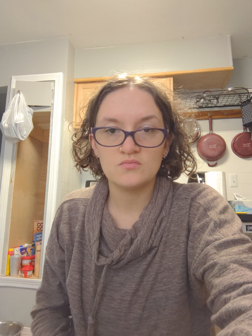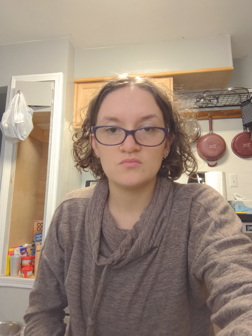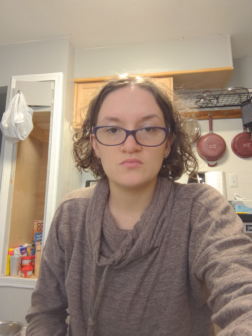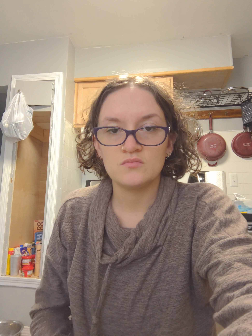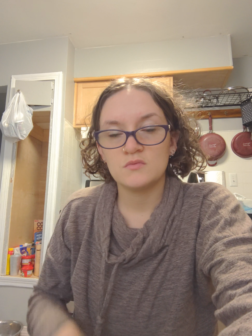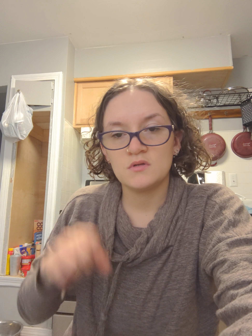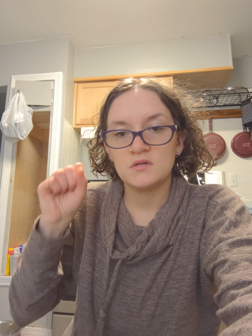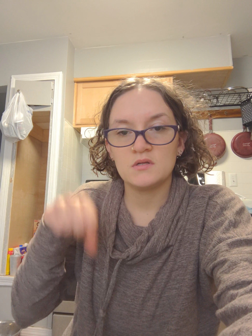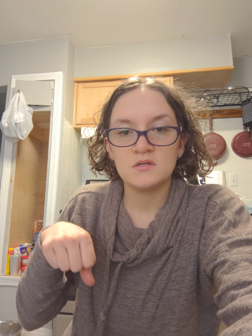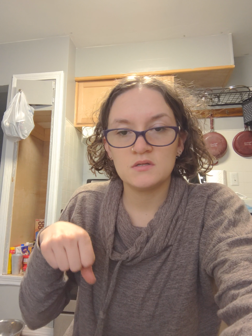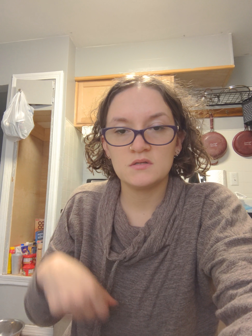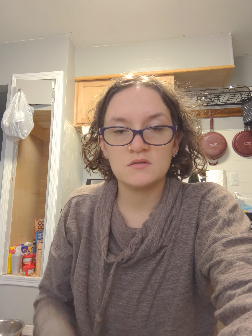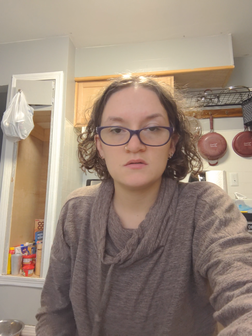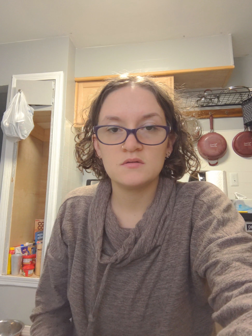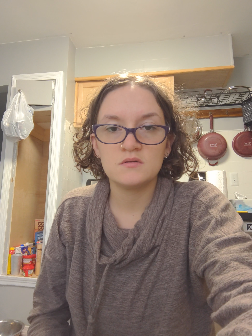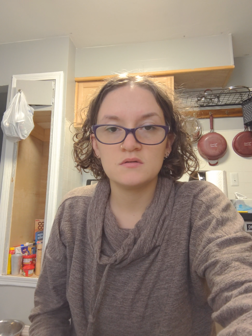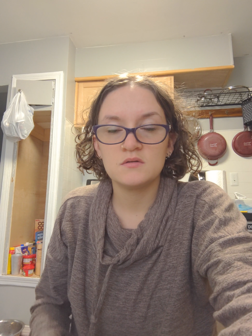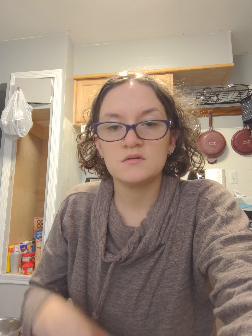can